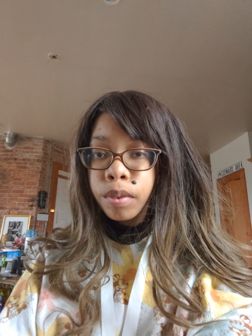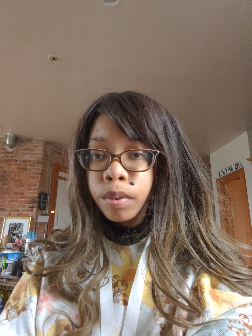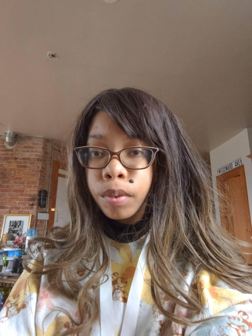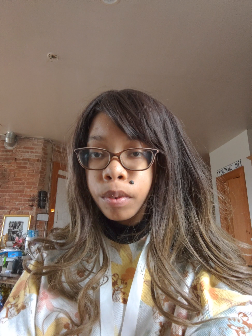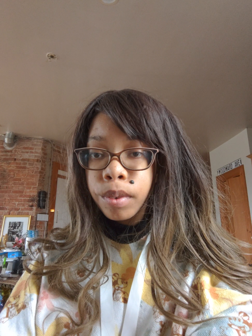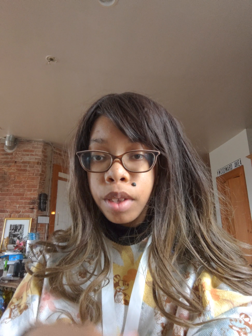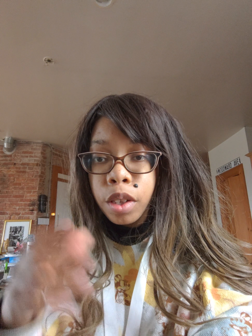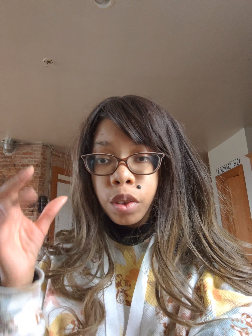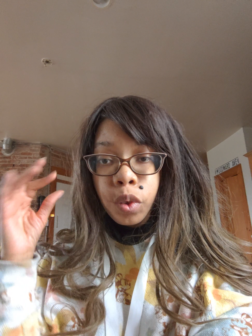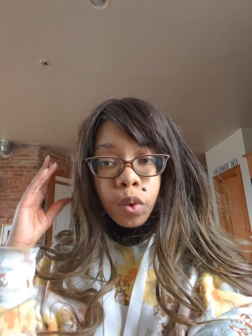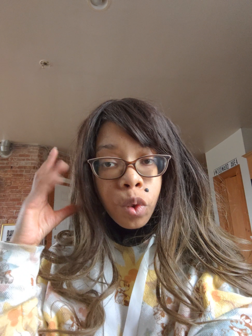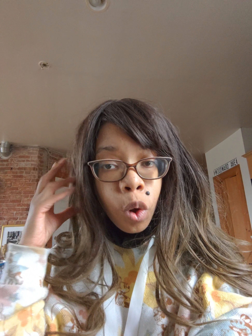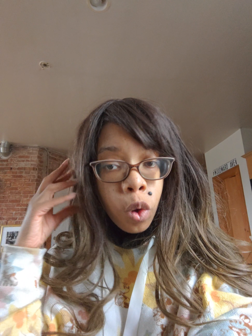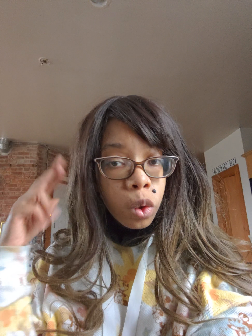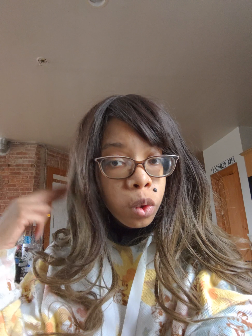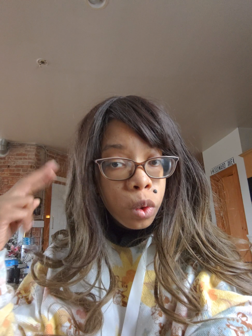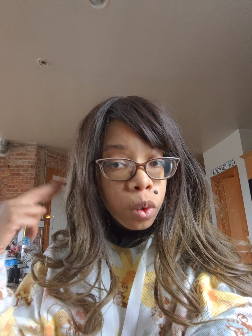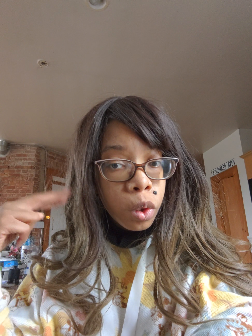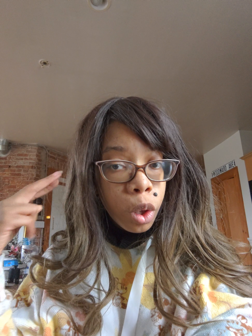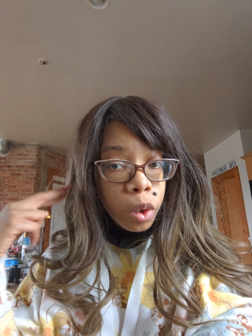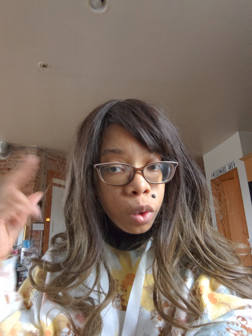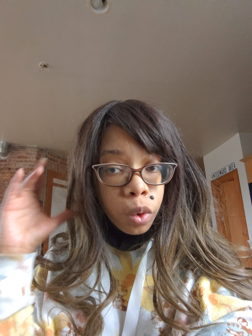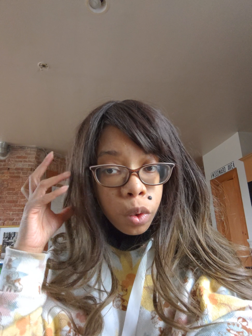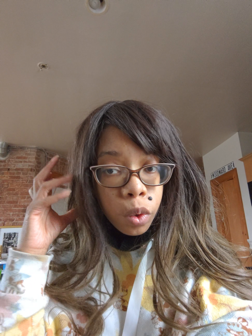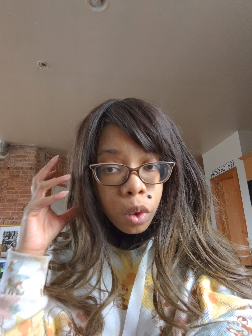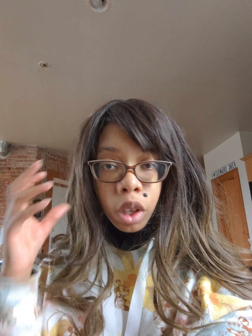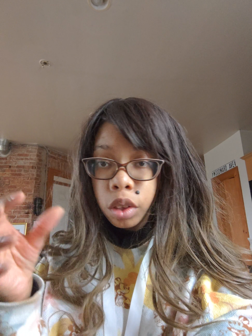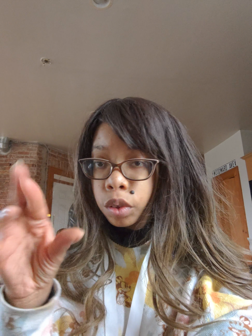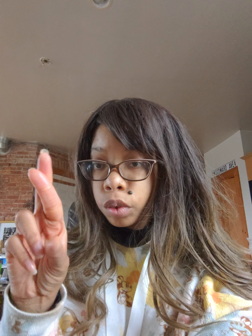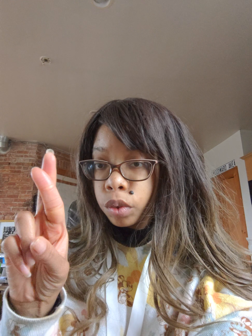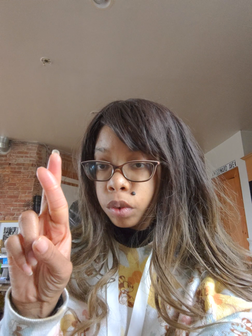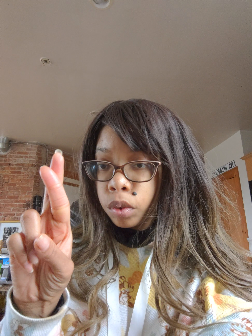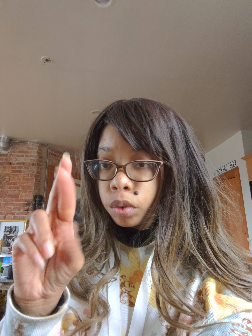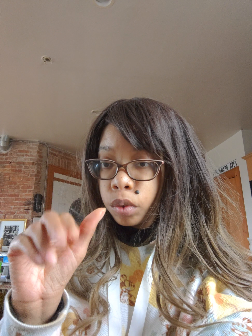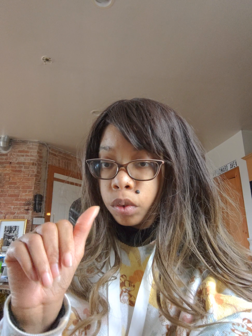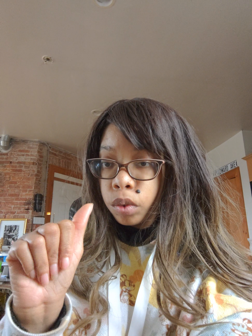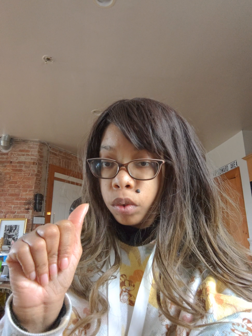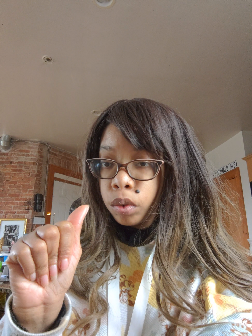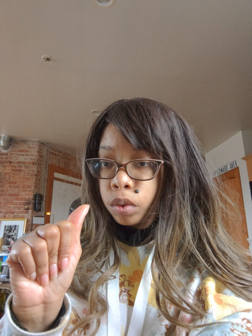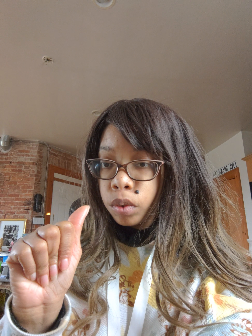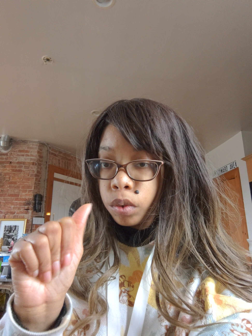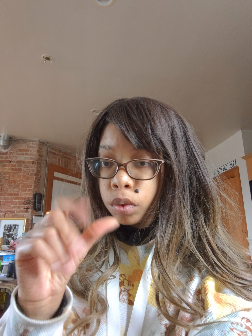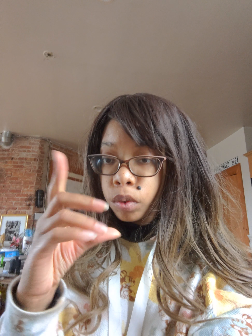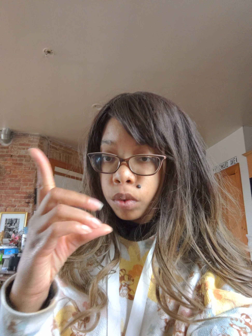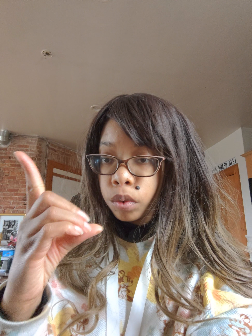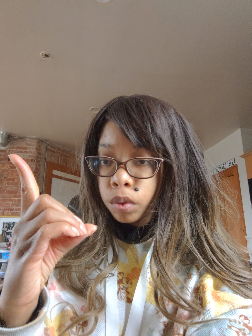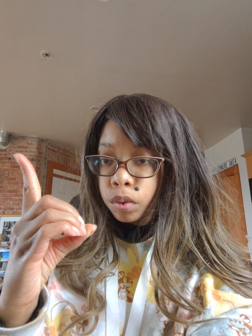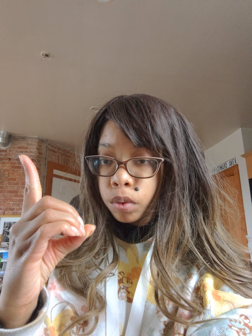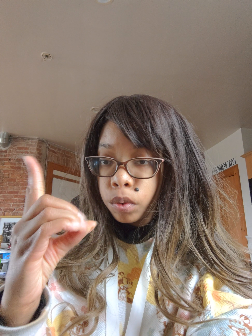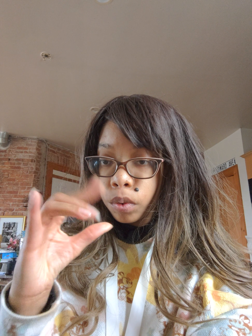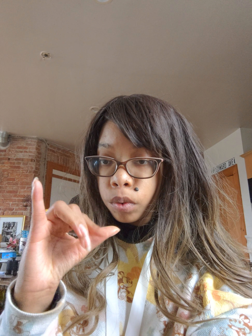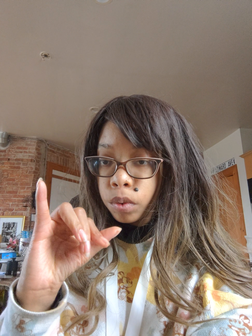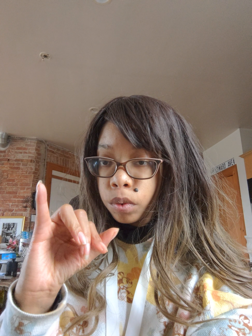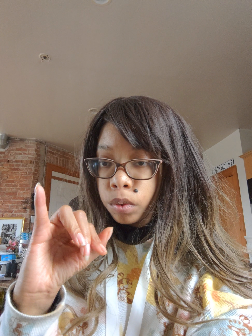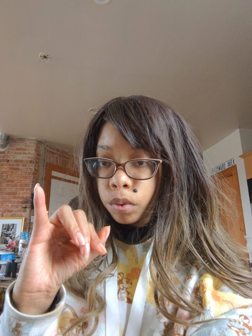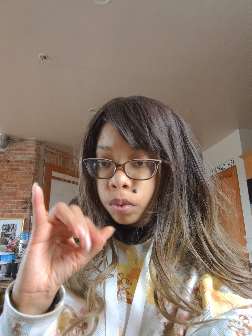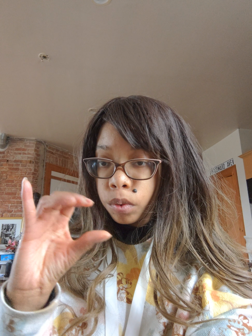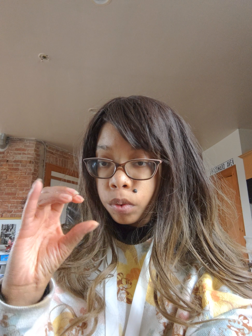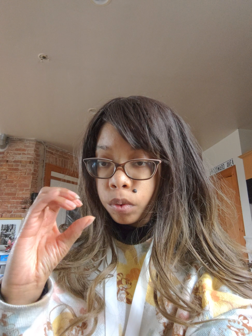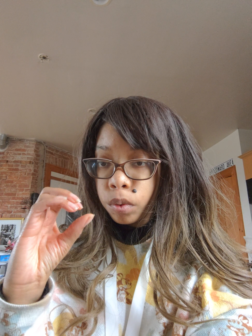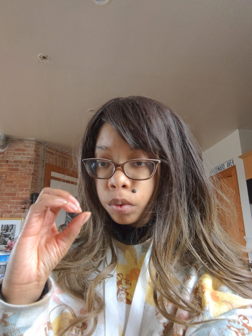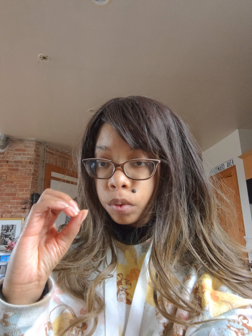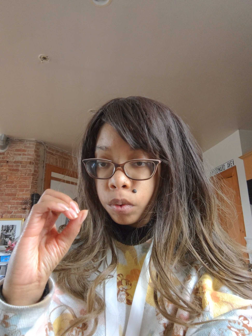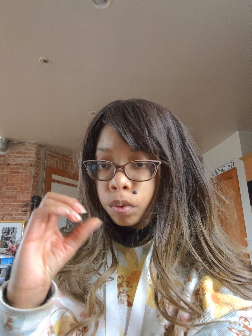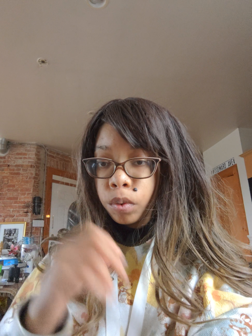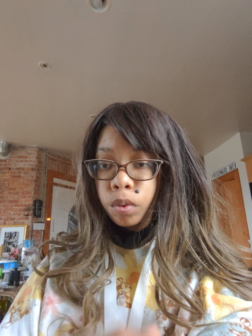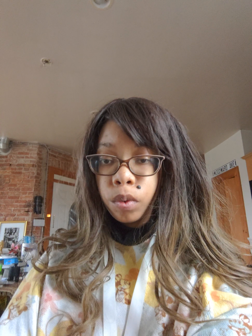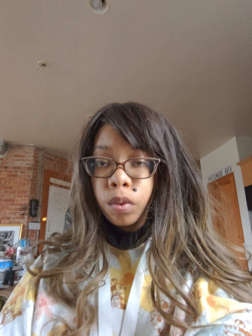radio